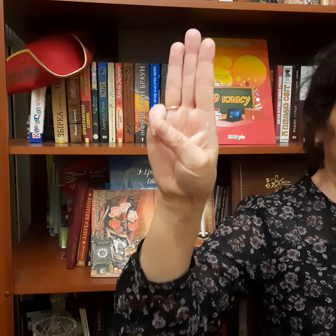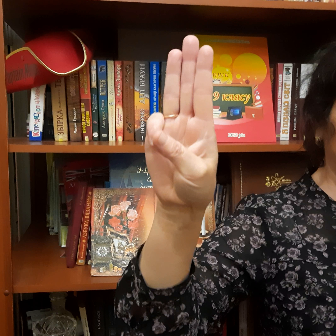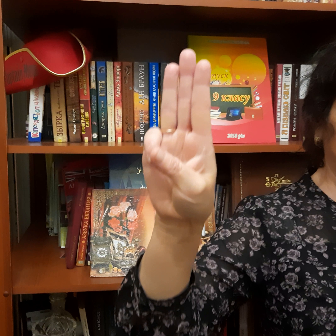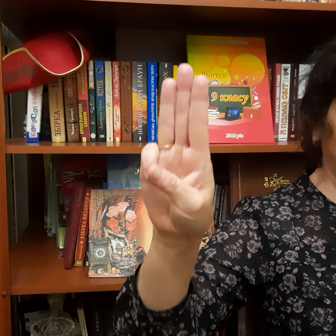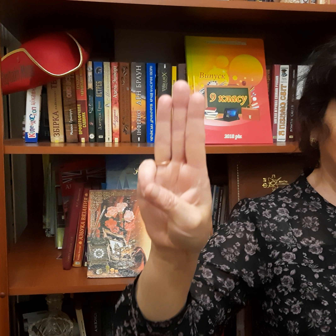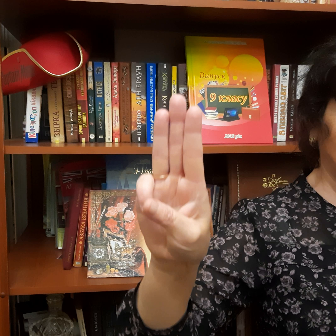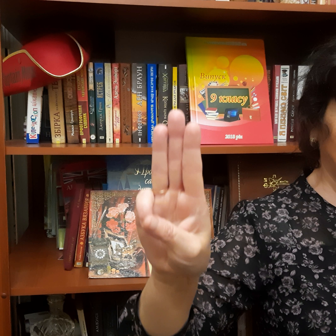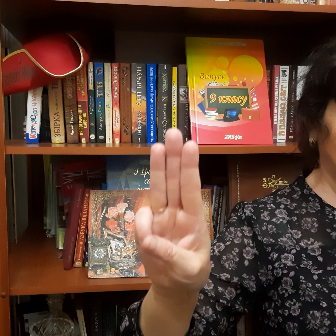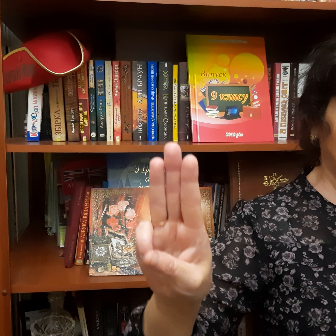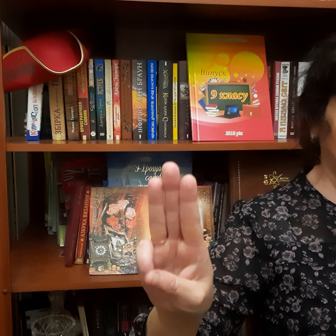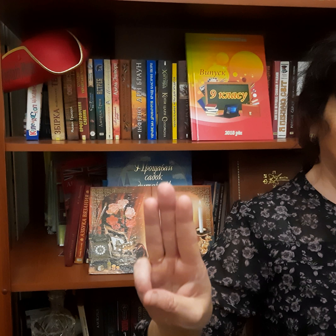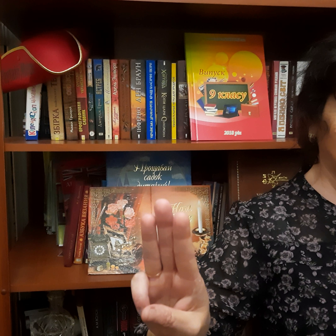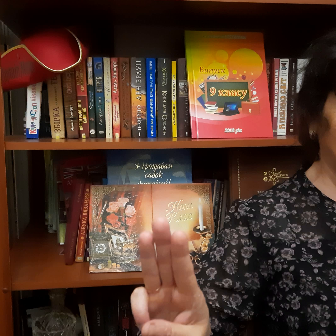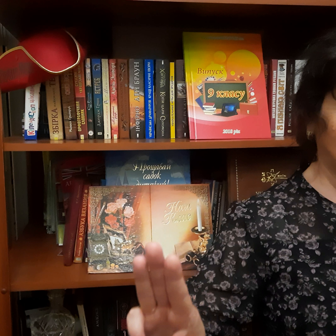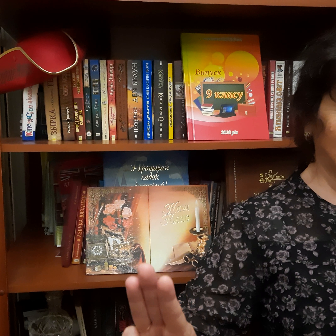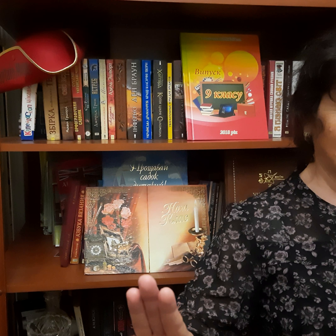Щ